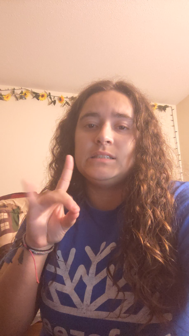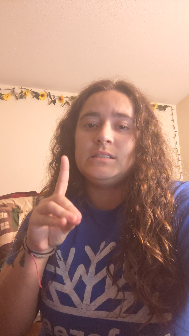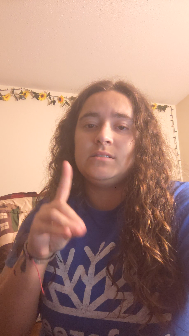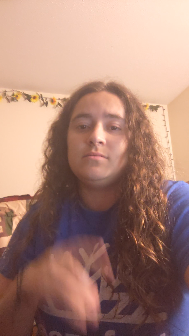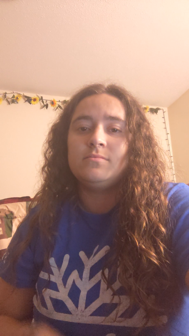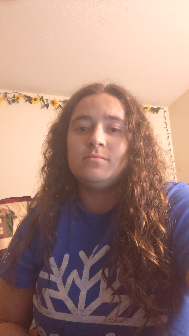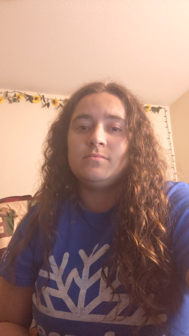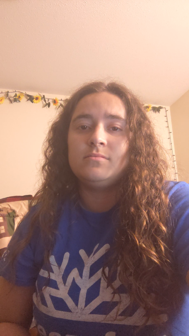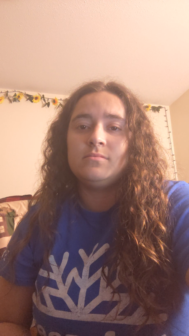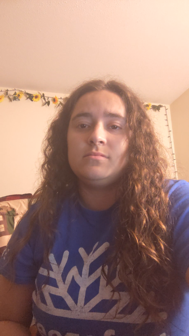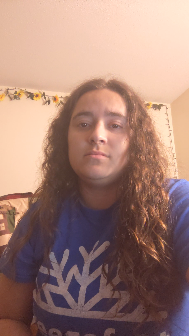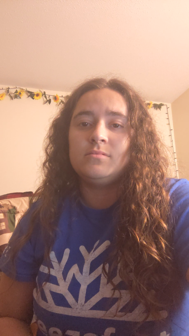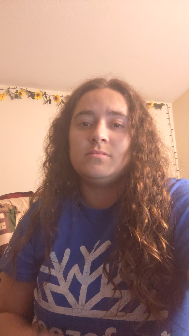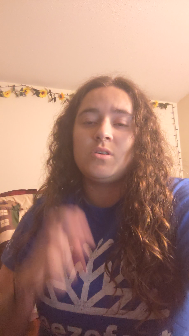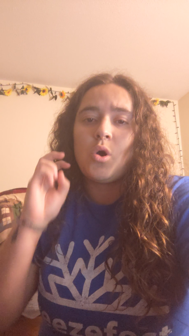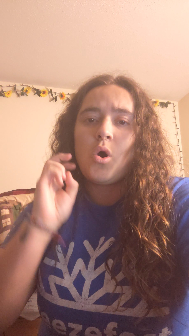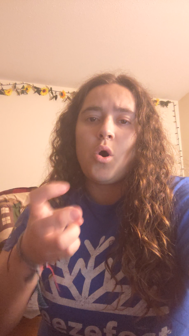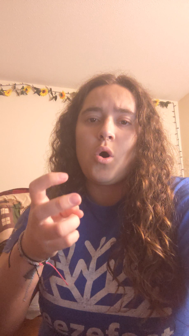hard